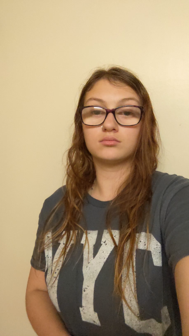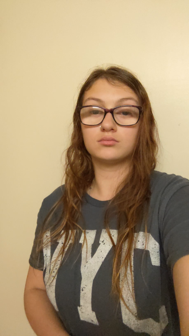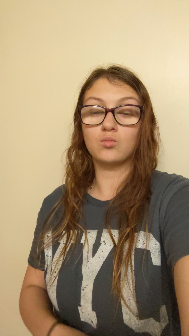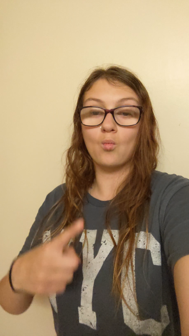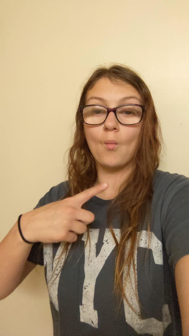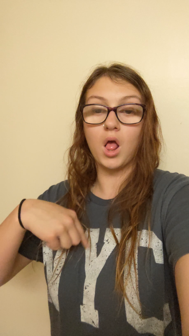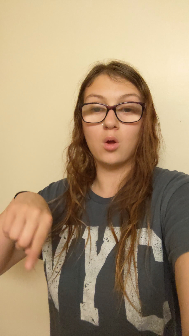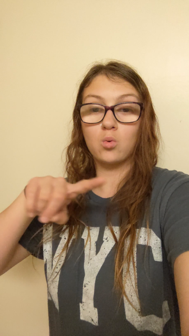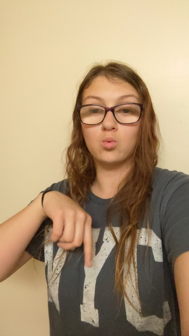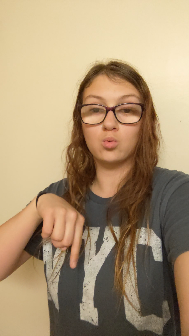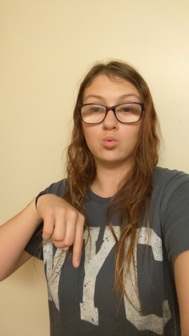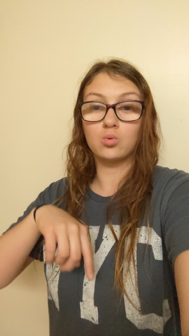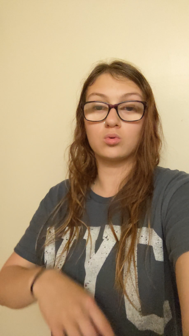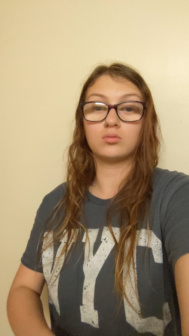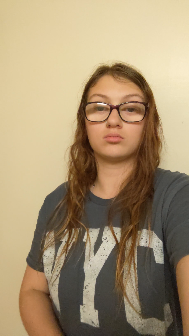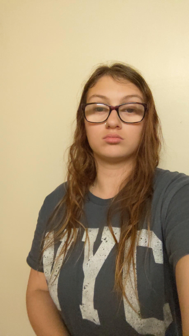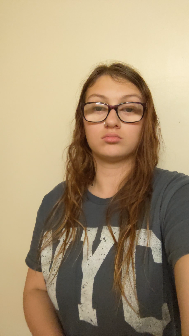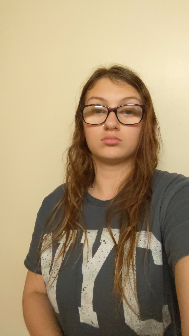around